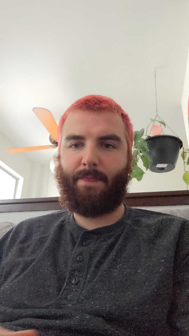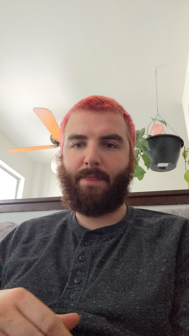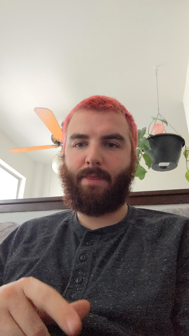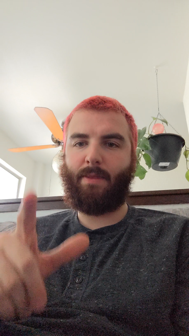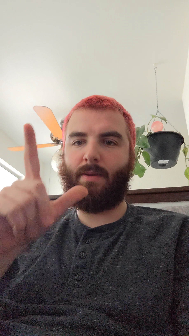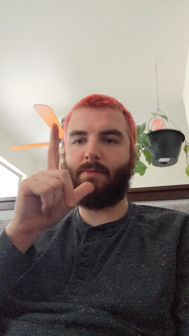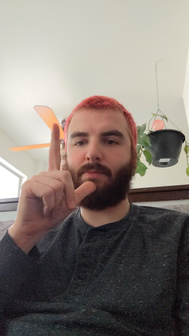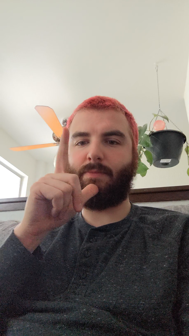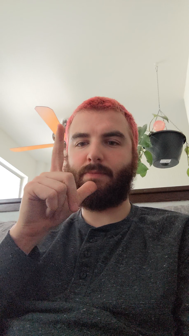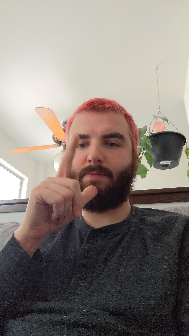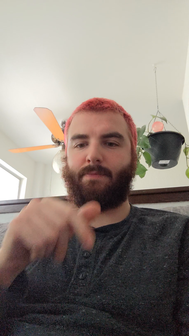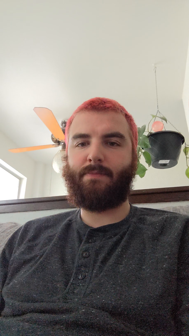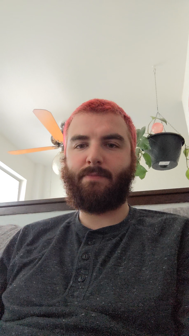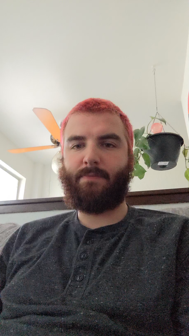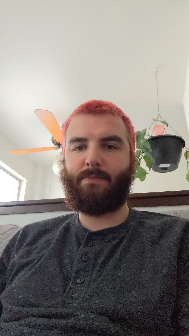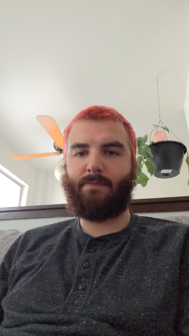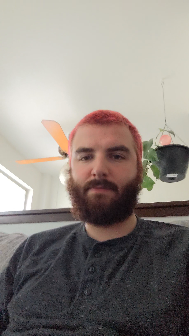lunch